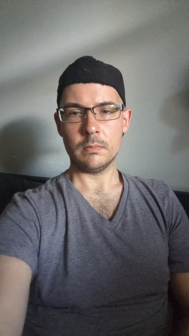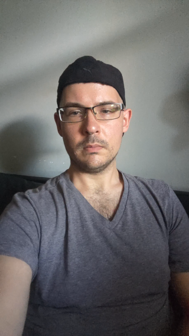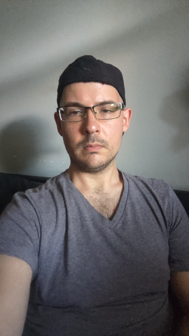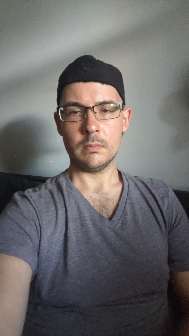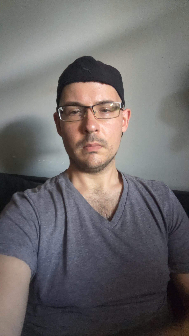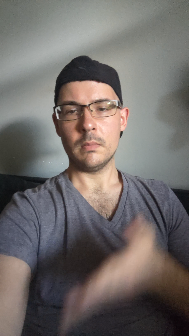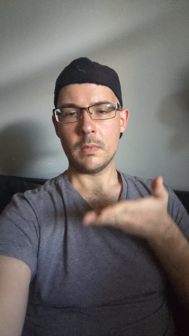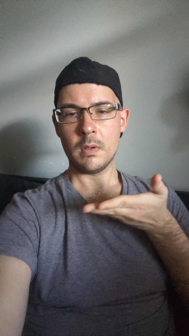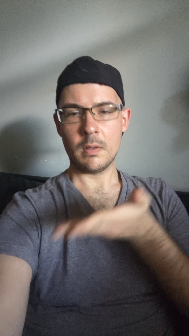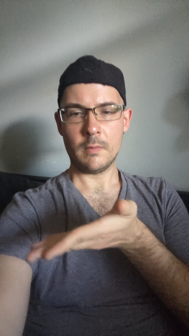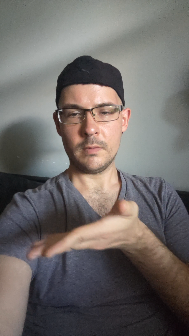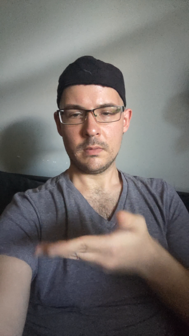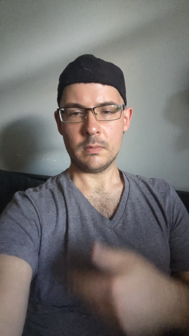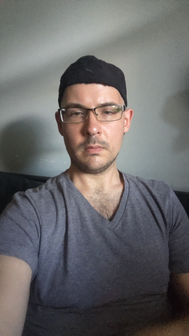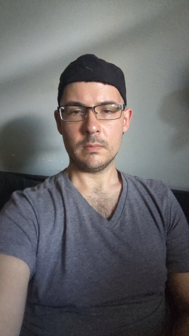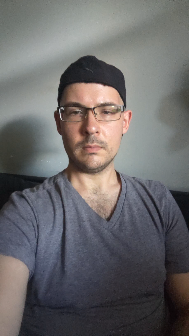oven